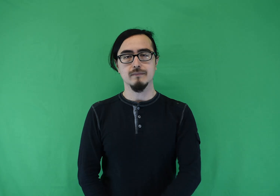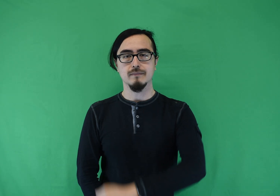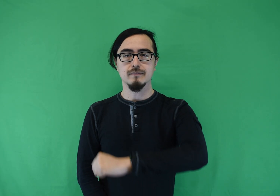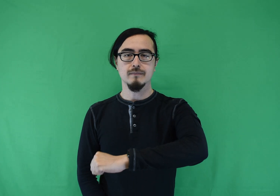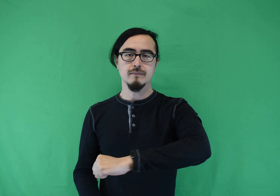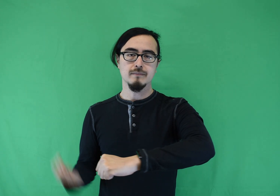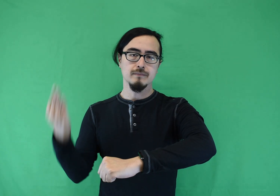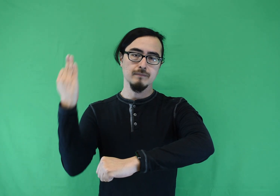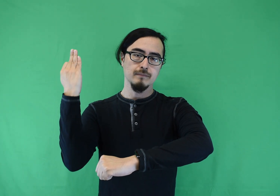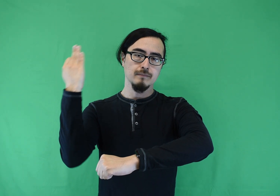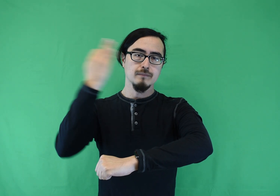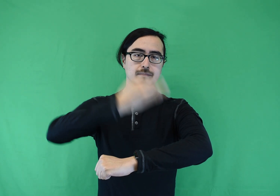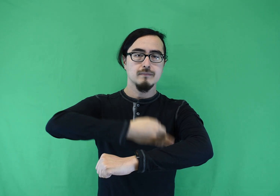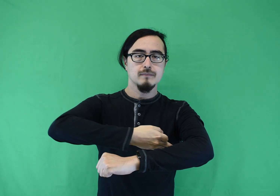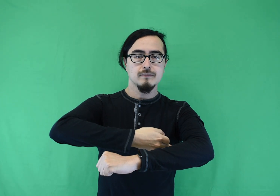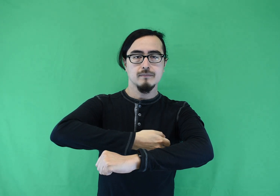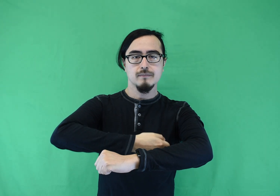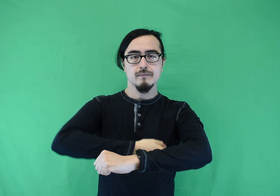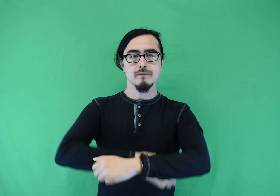tarde